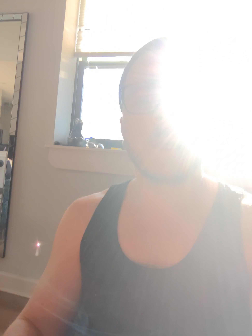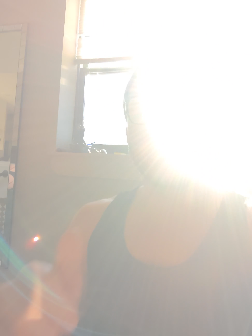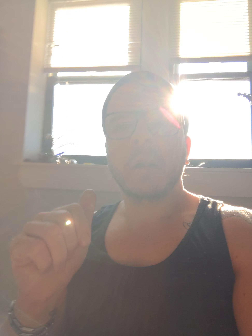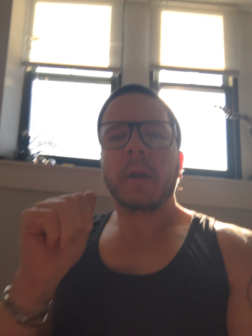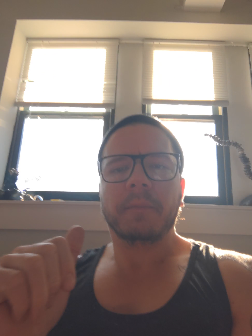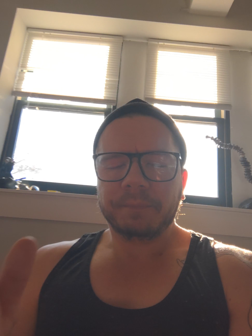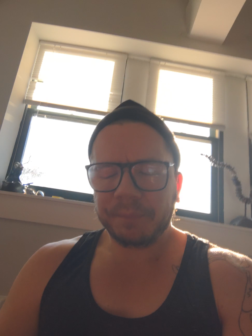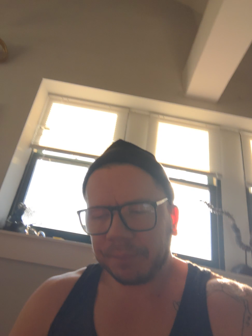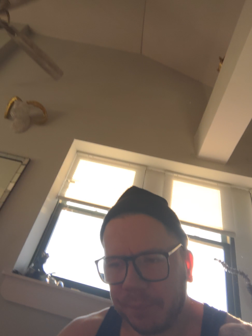tomorrow